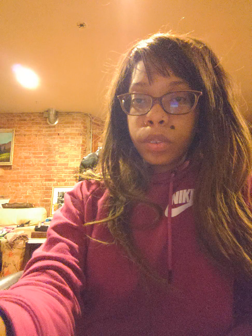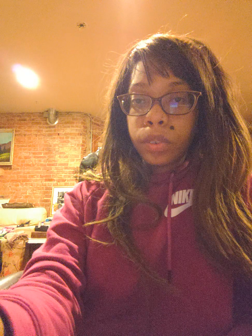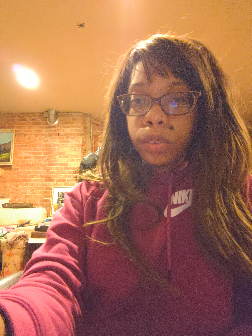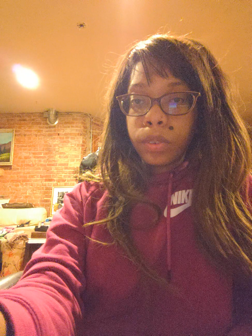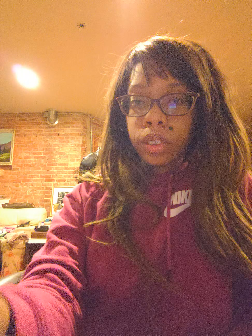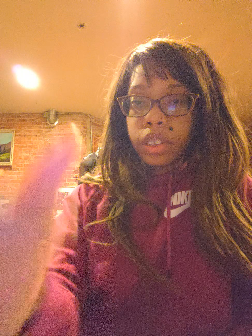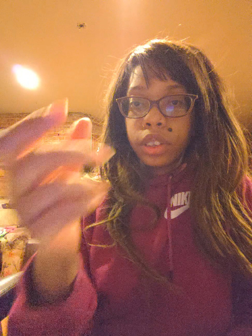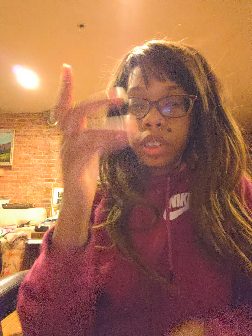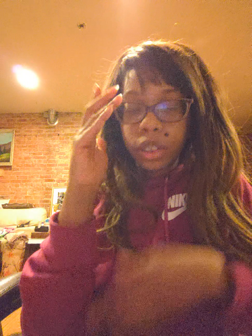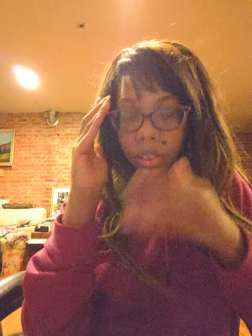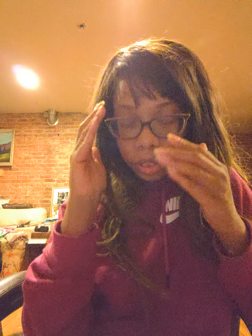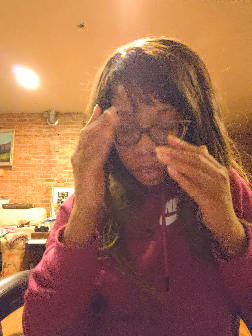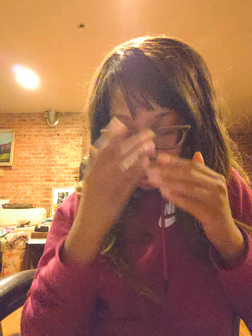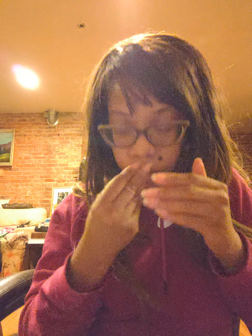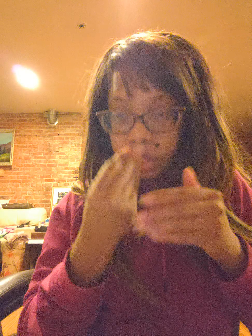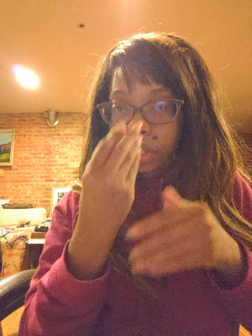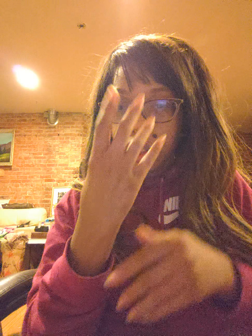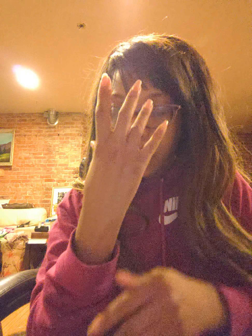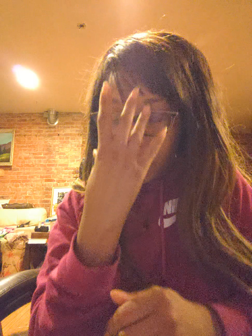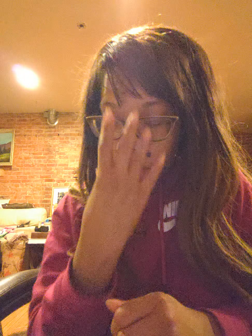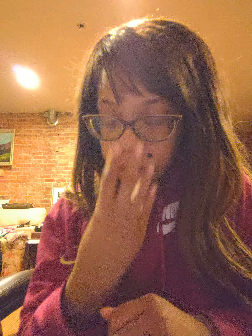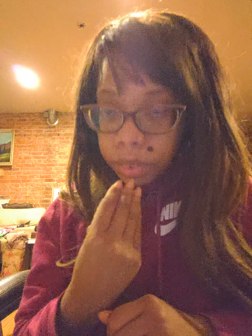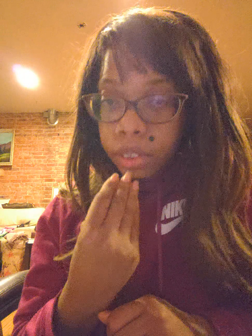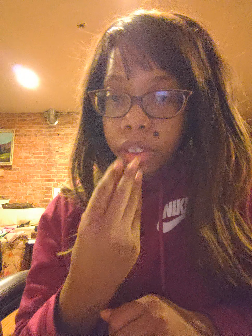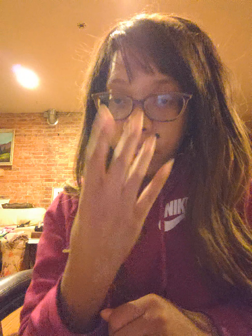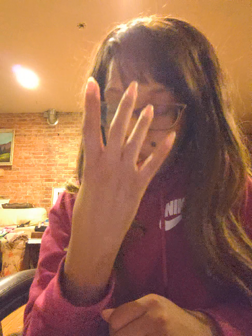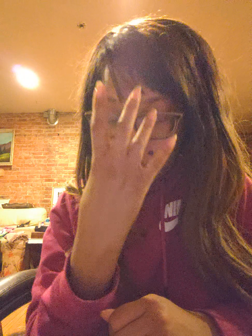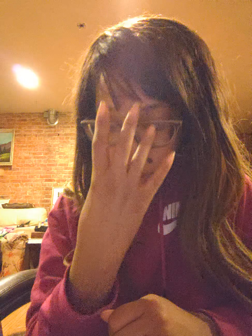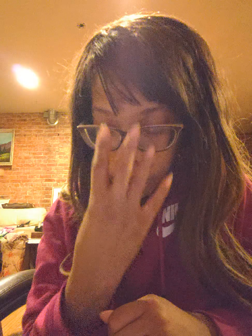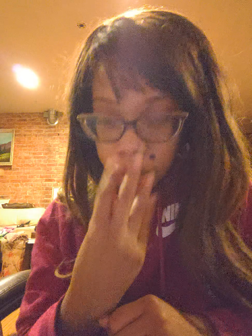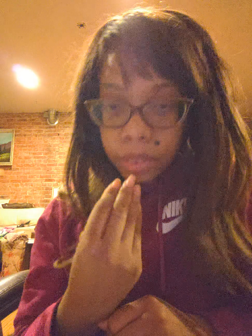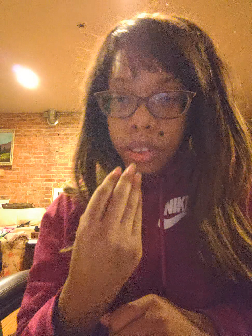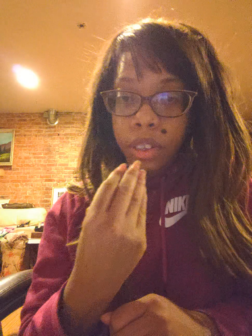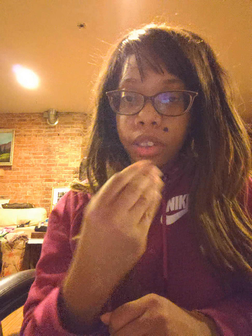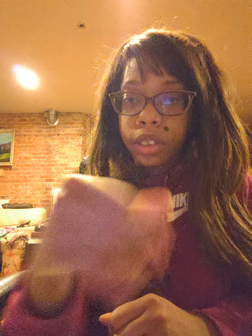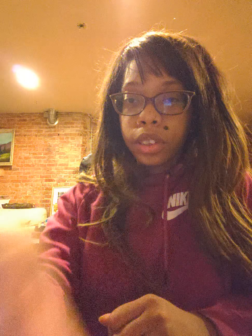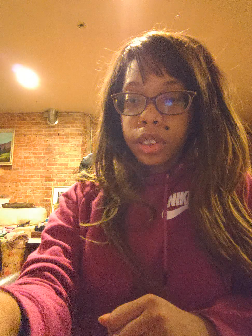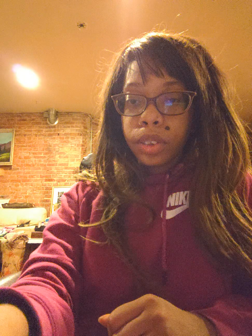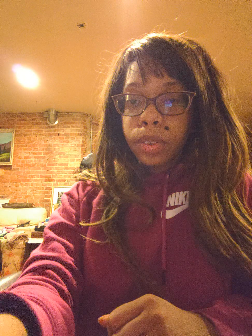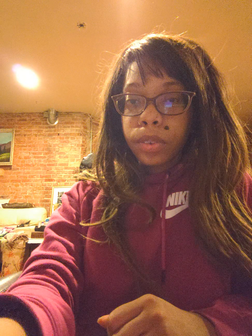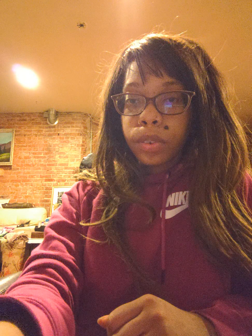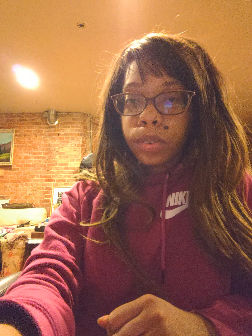sleep